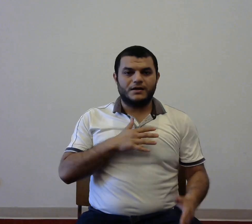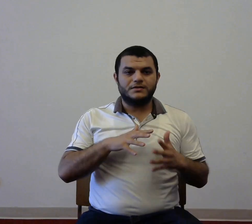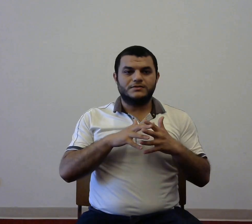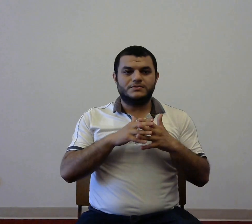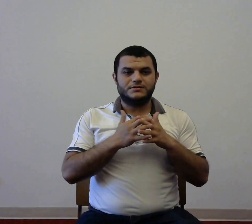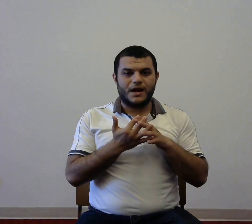kənd